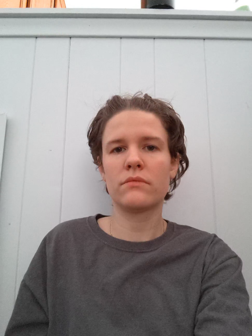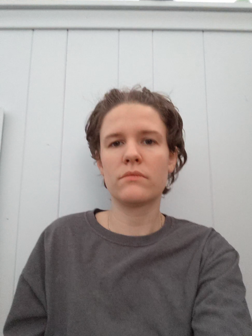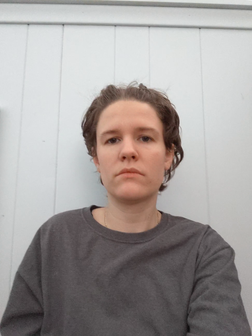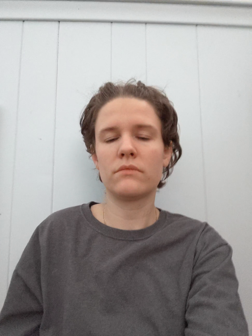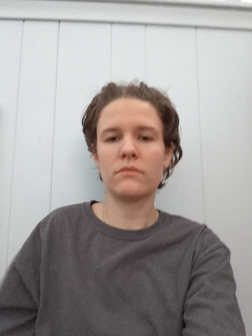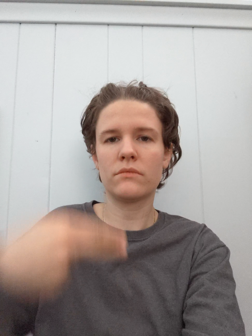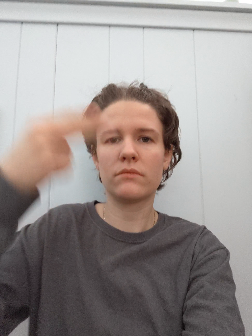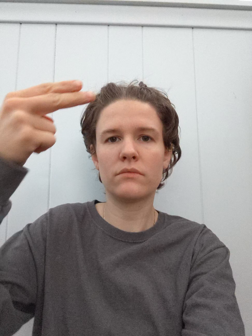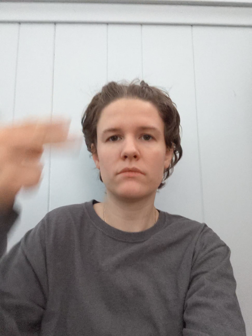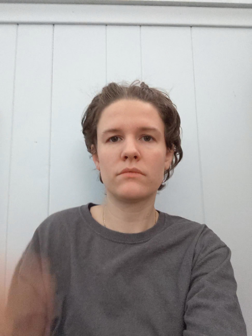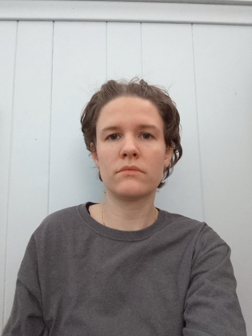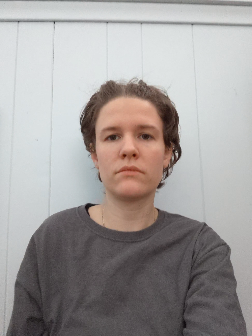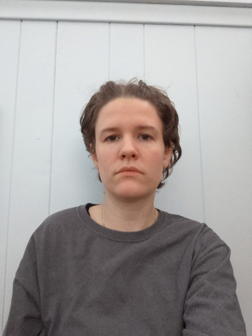high